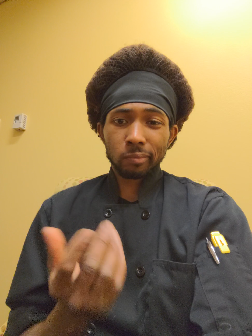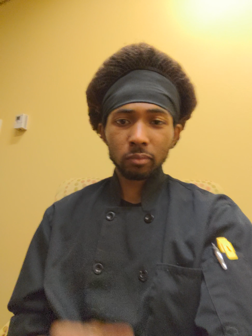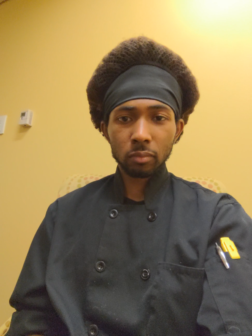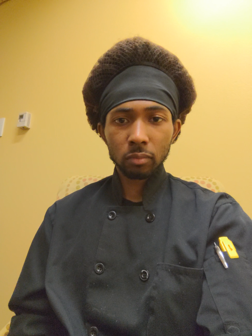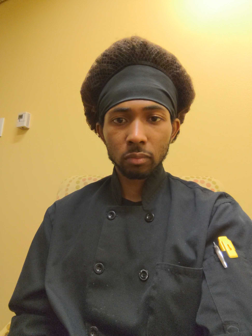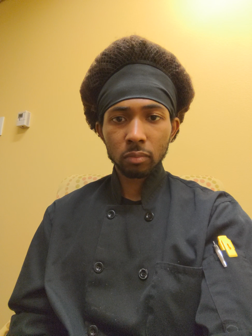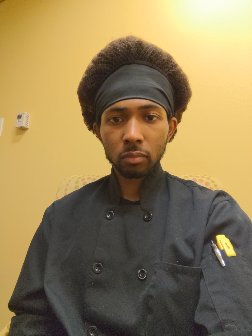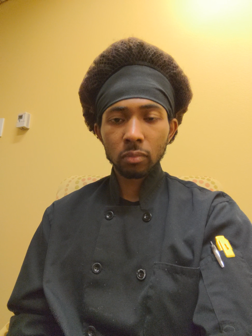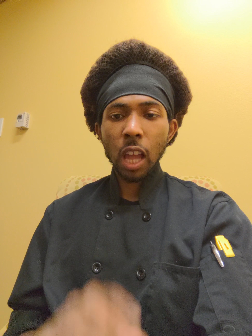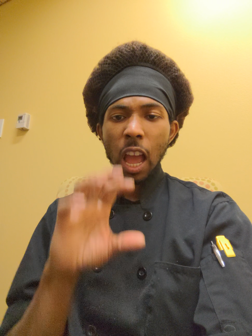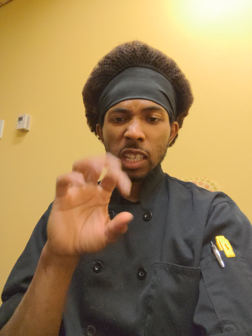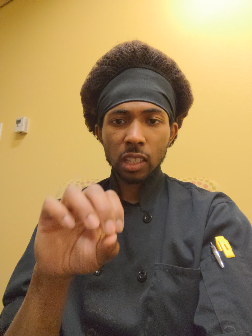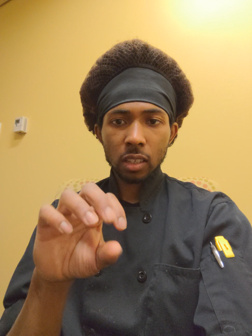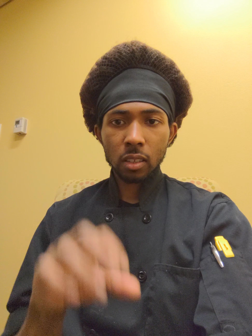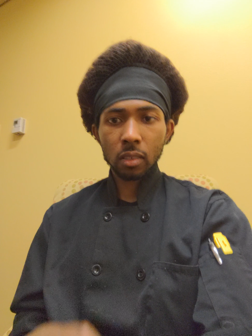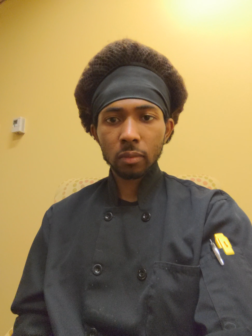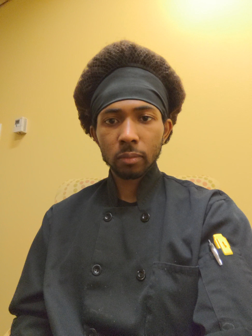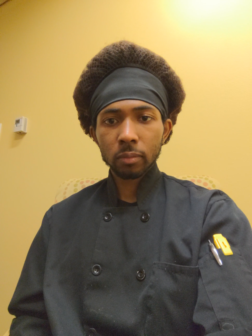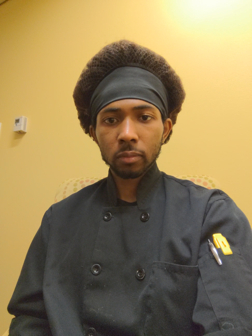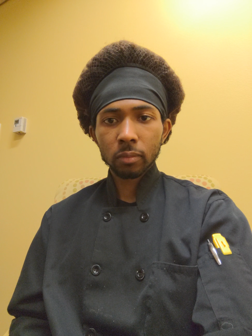bite